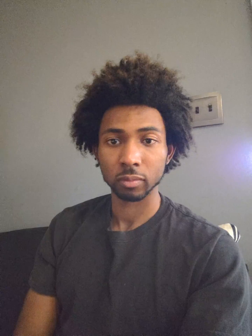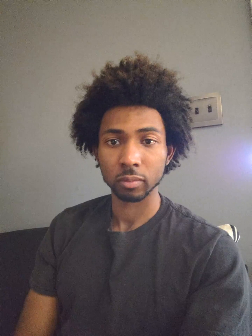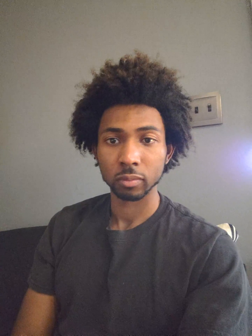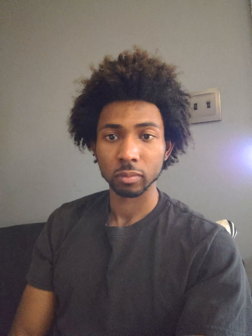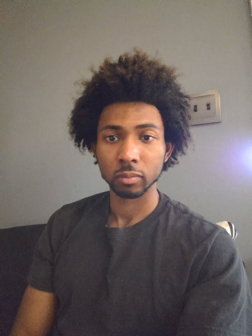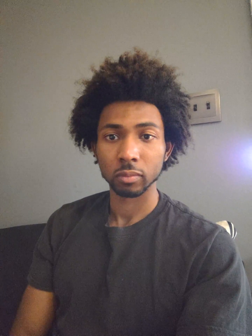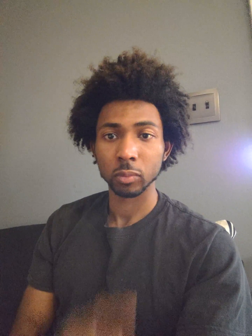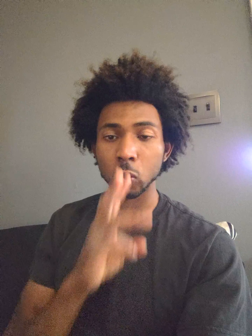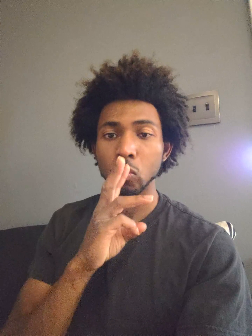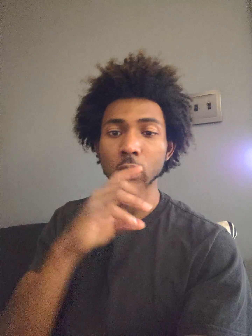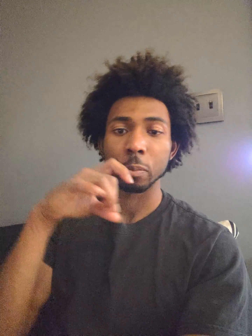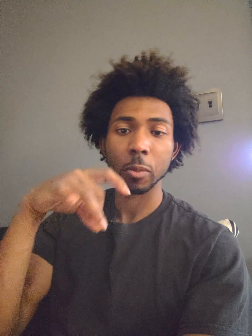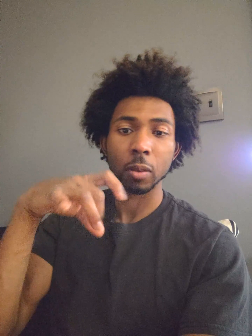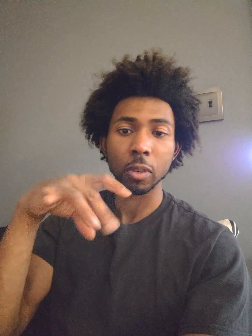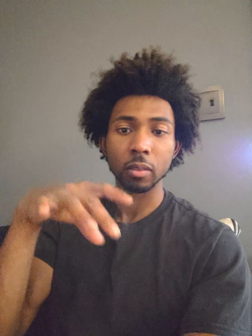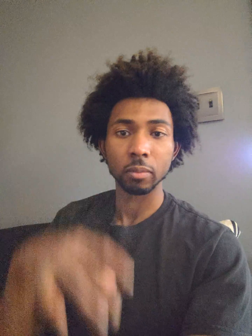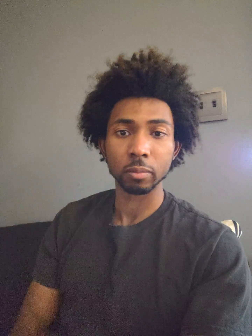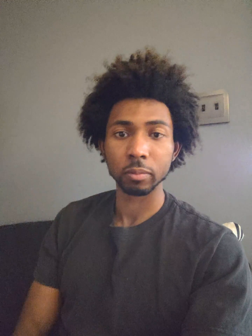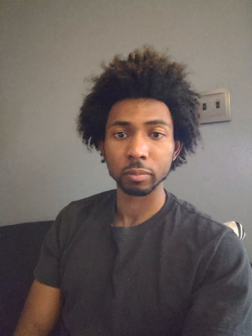melon